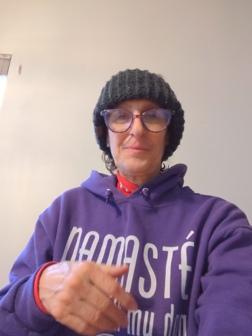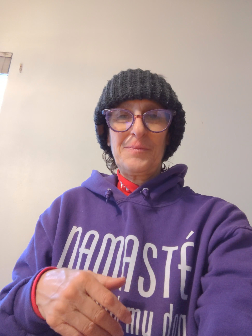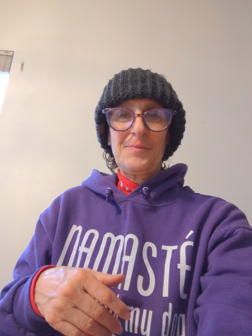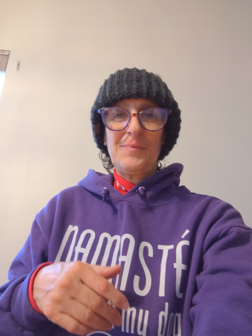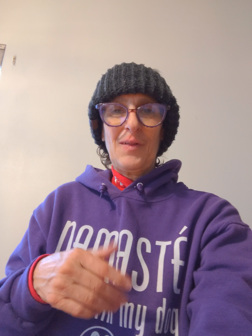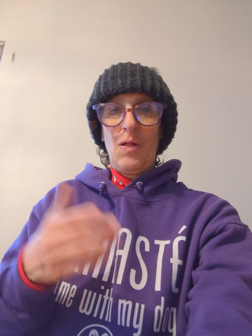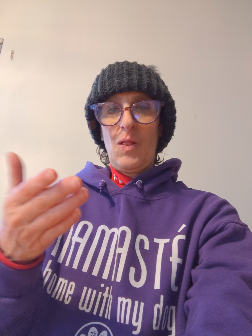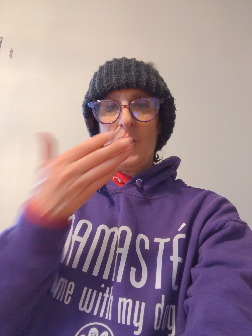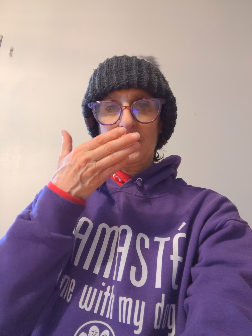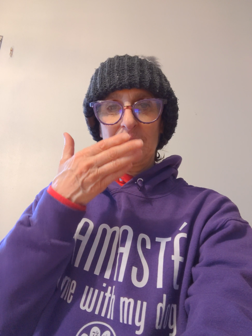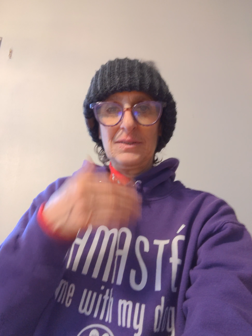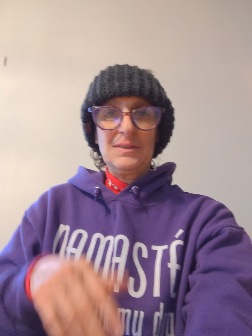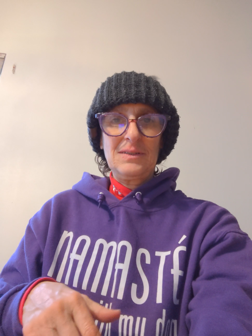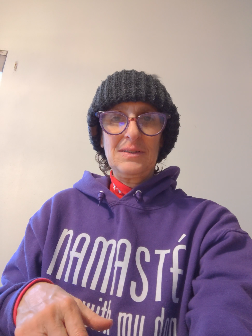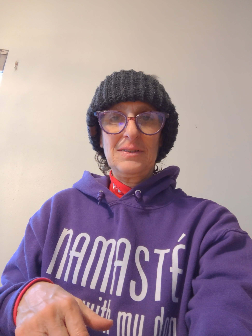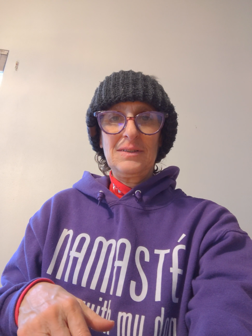close